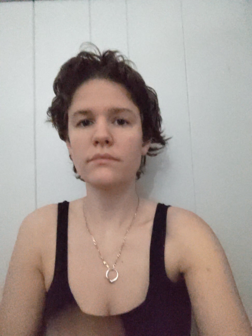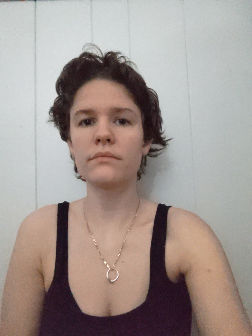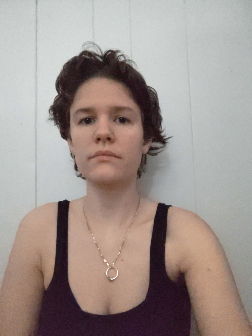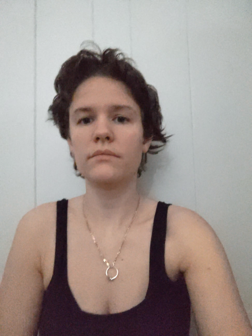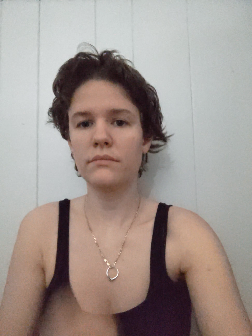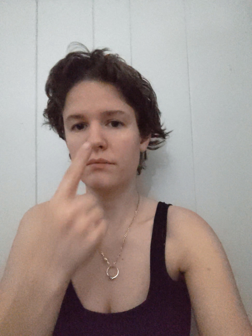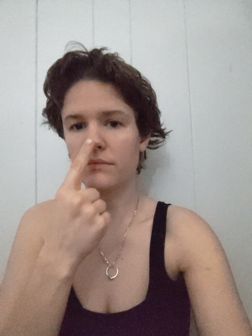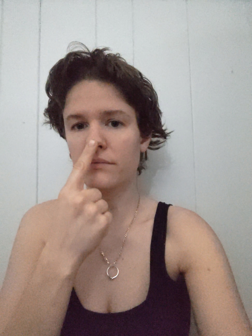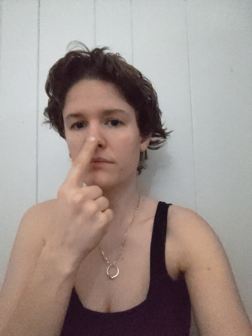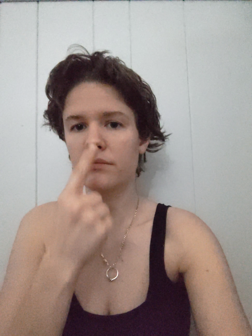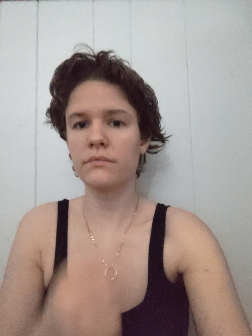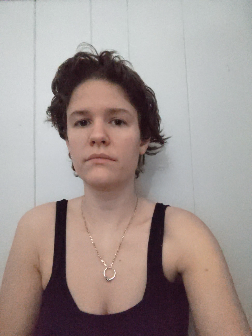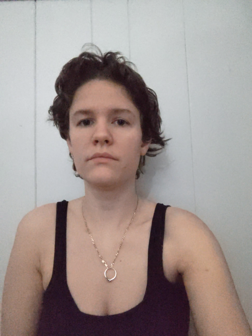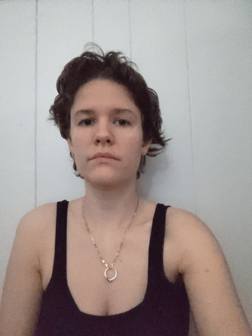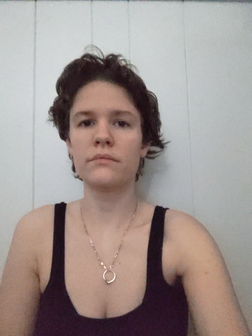nose